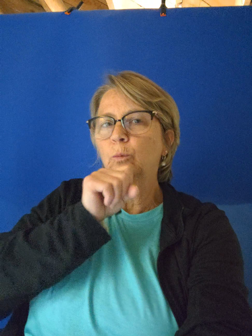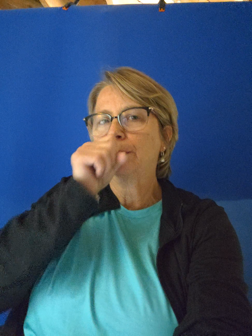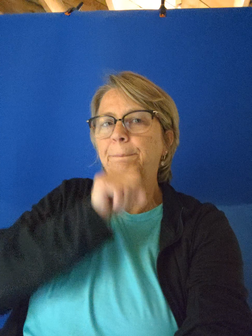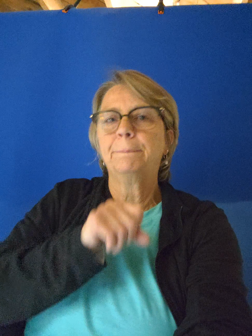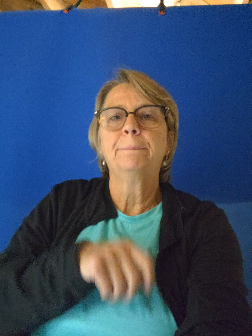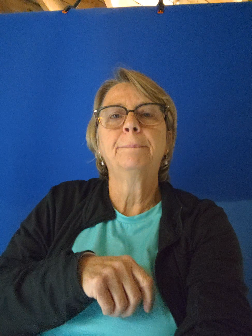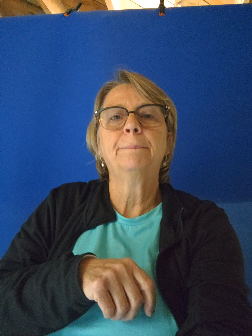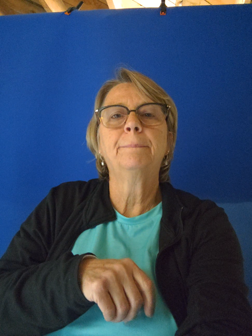ice cream